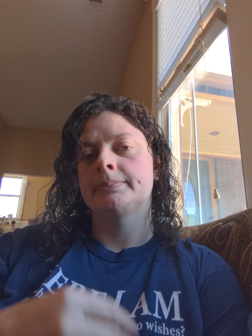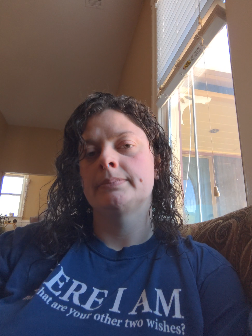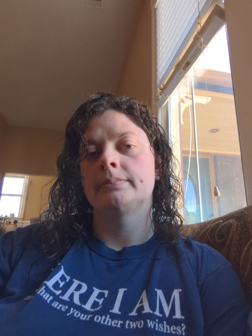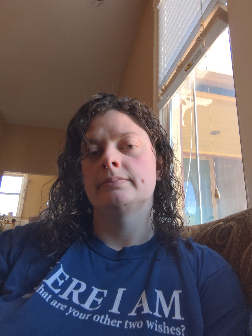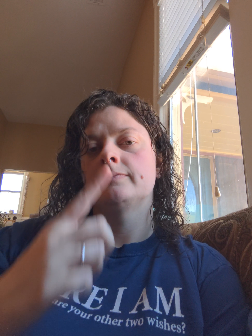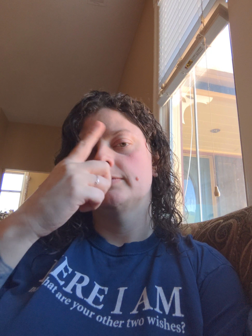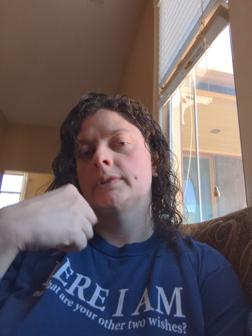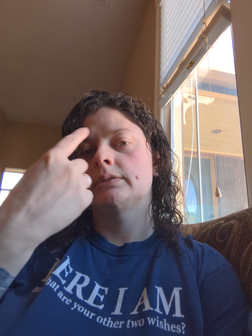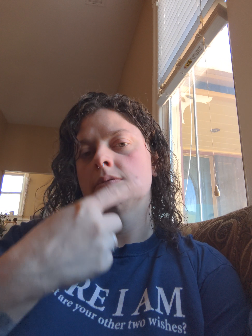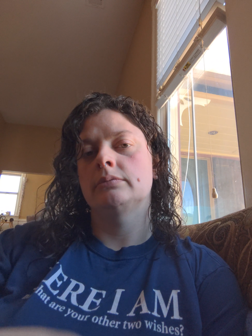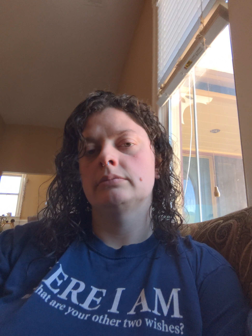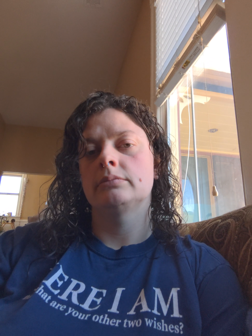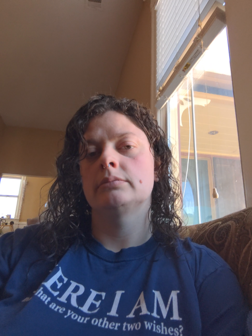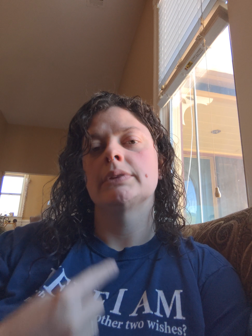face